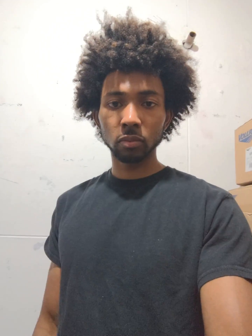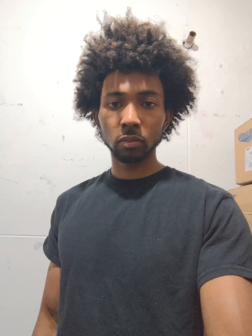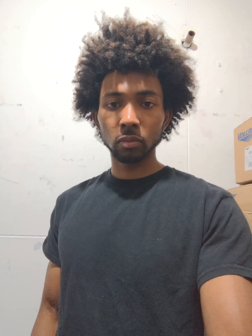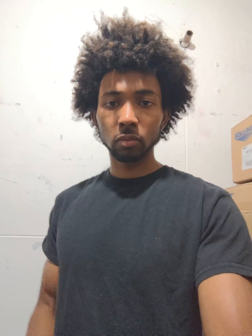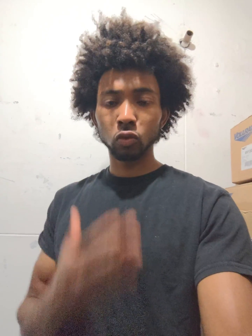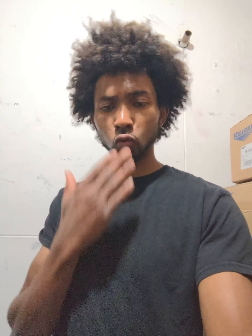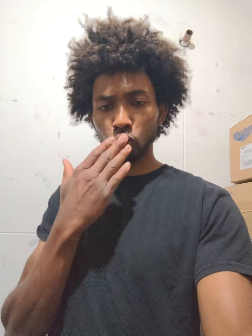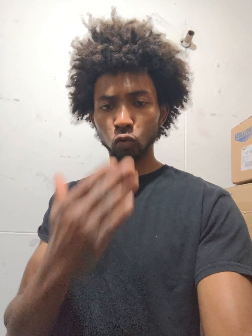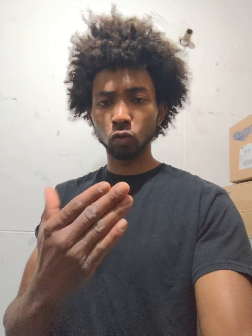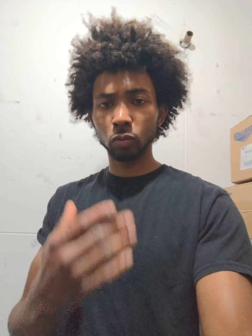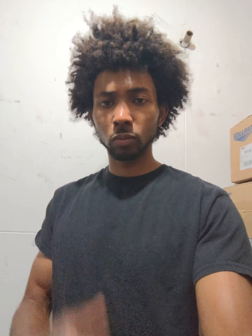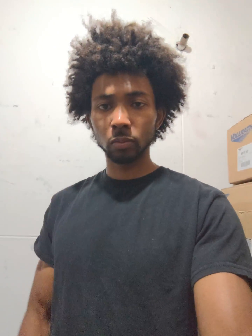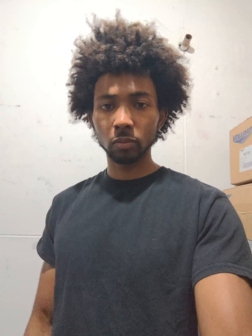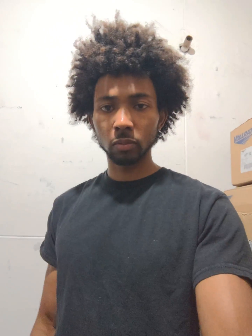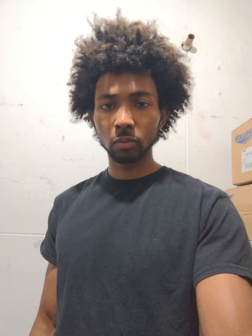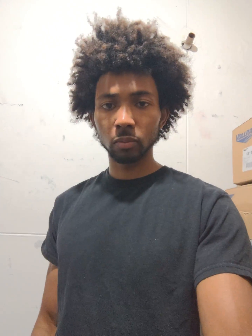good